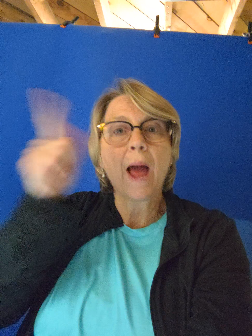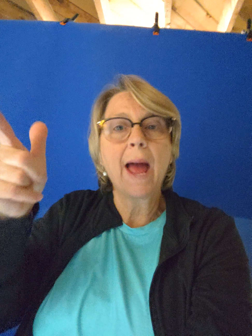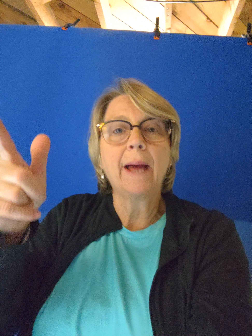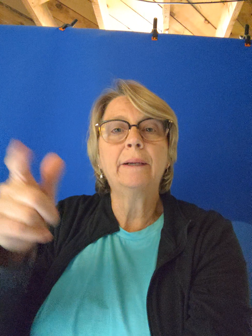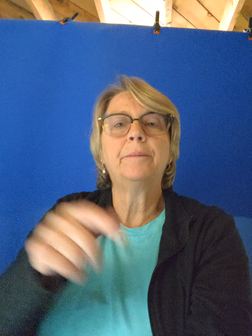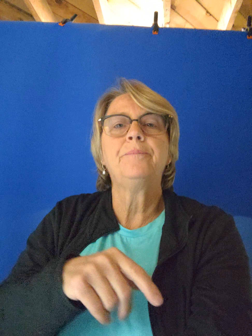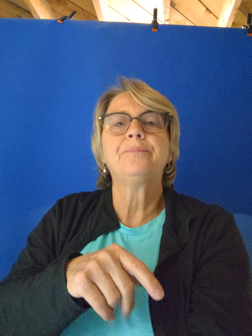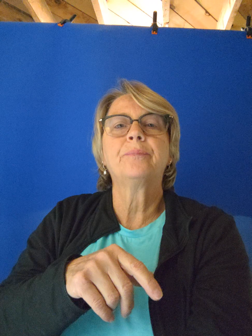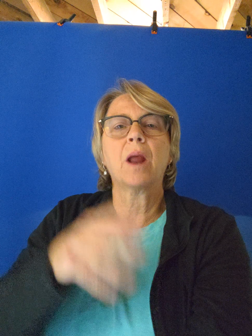awake